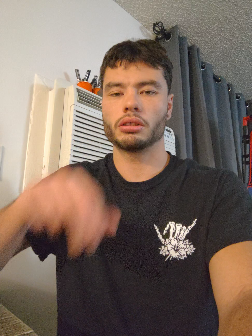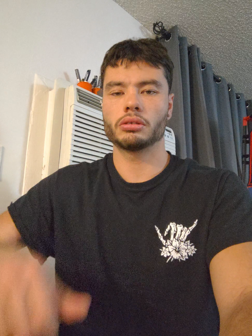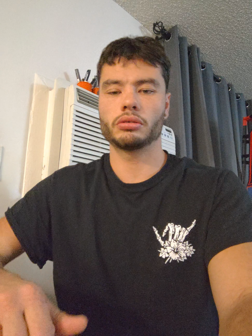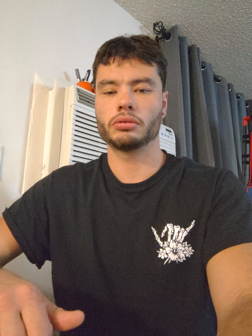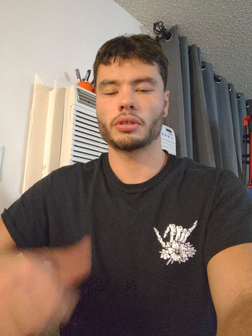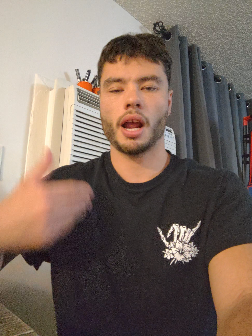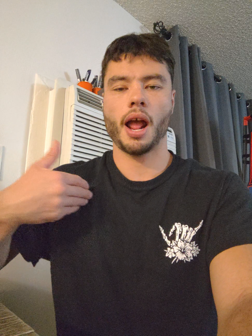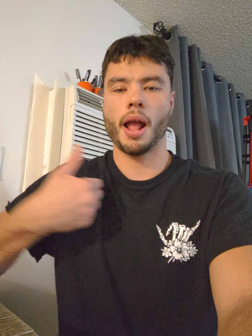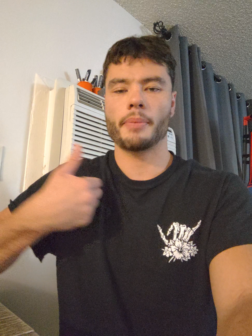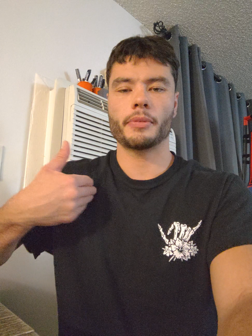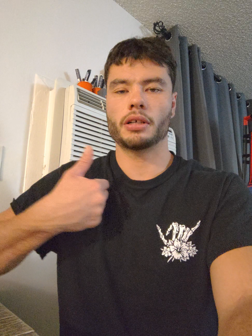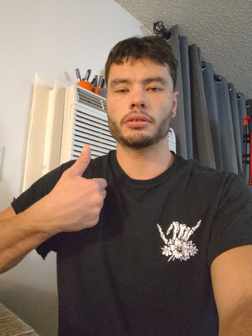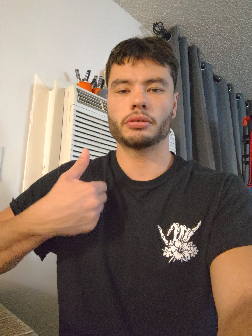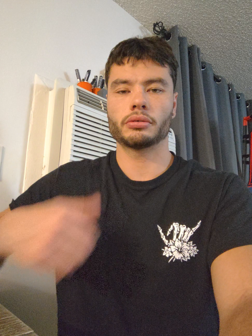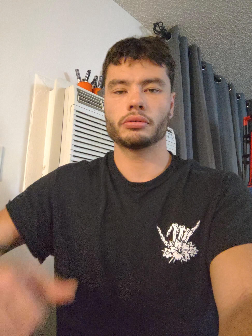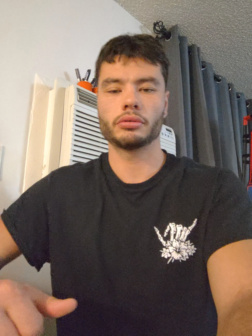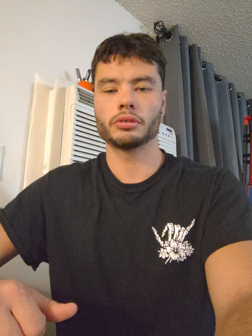animal